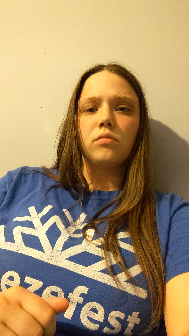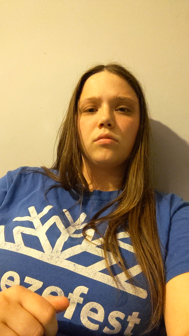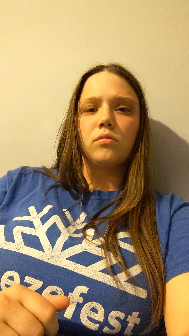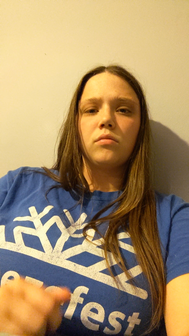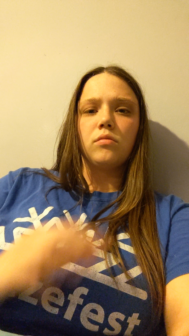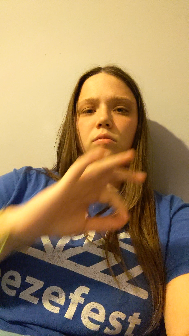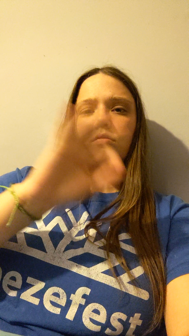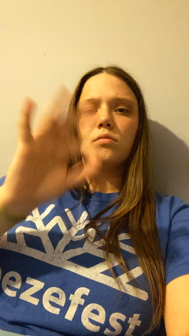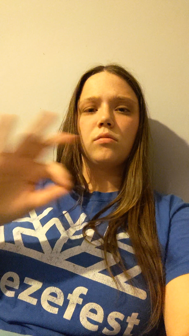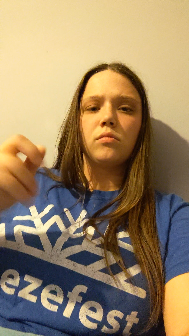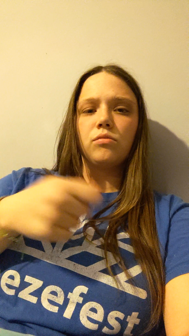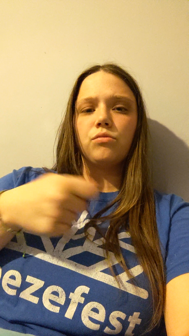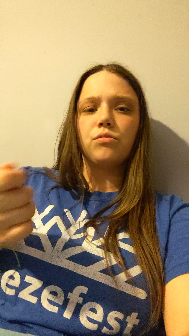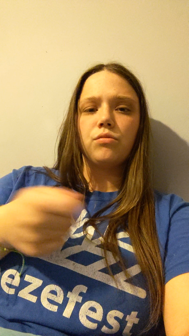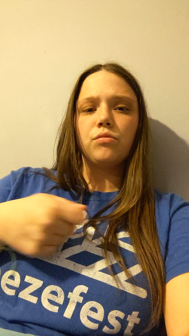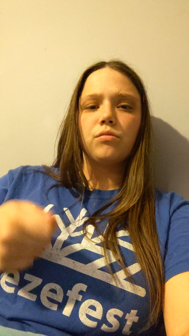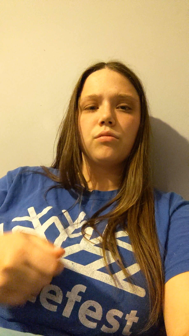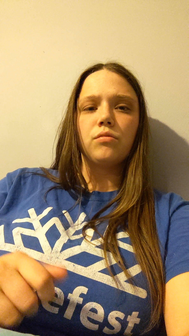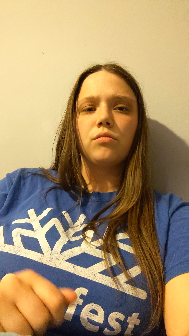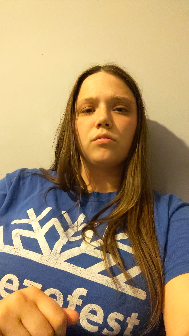hose